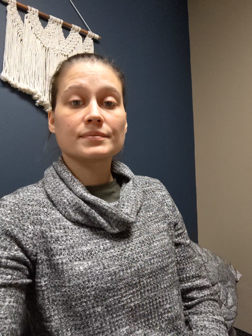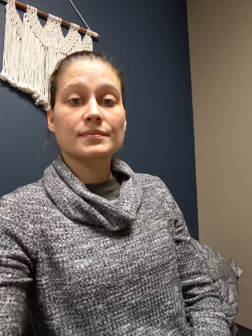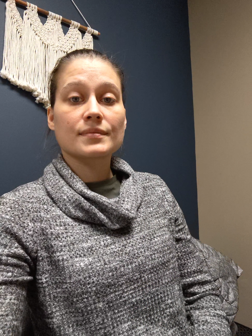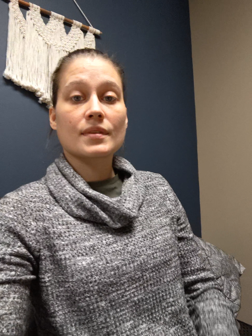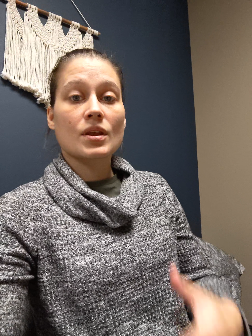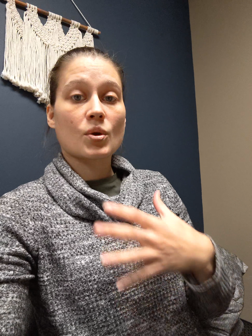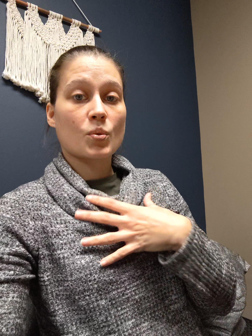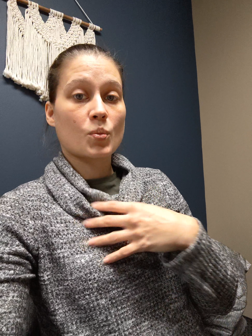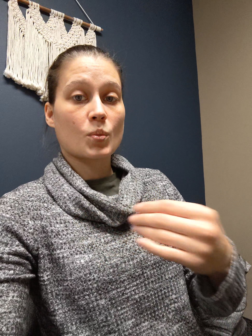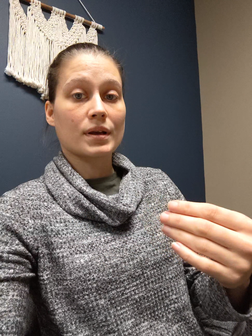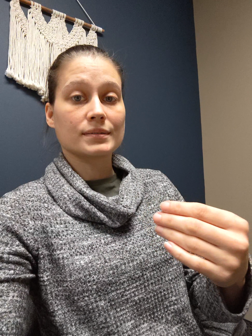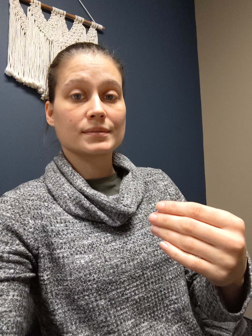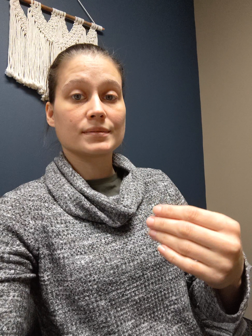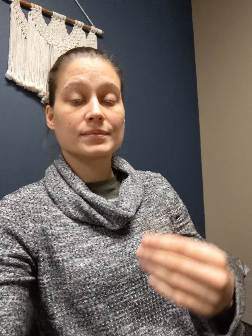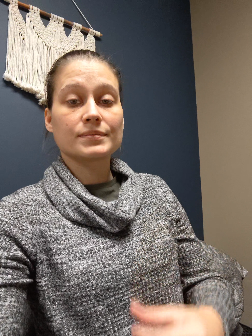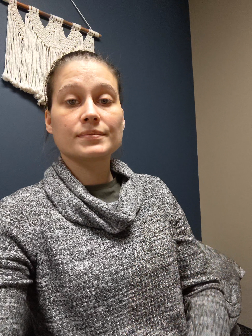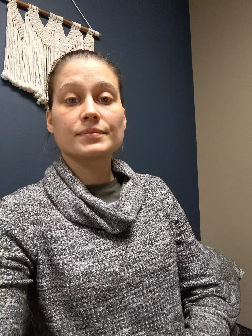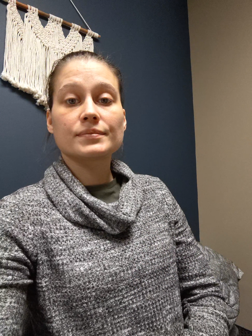white